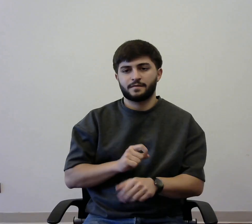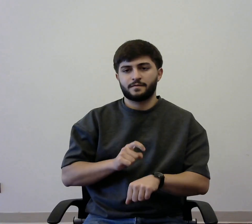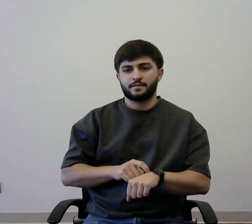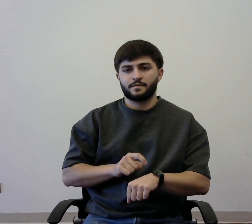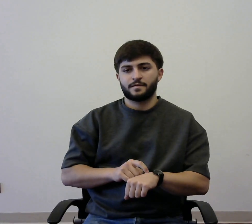saat